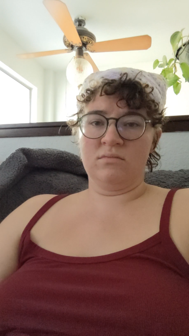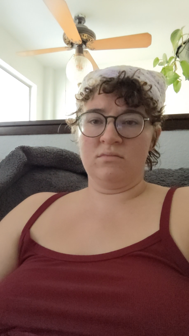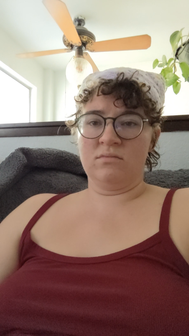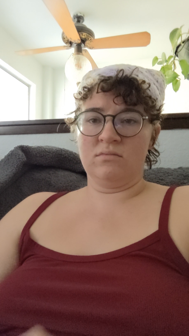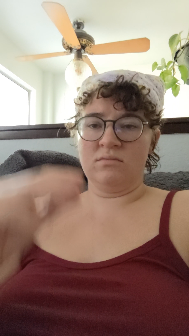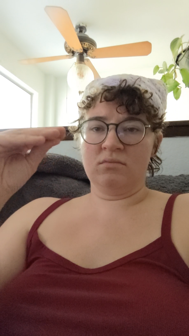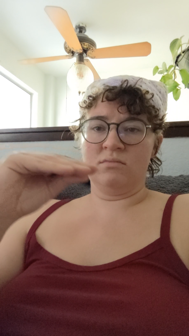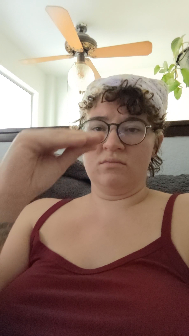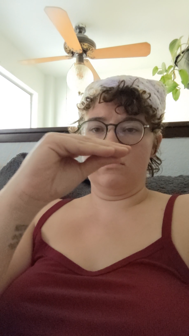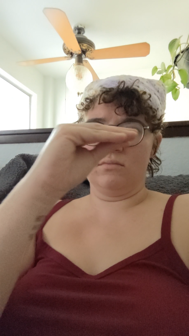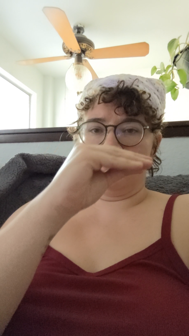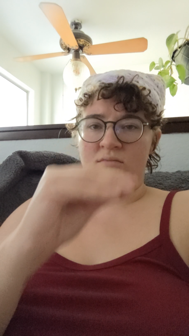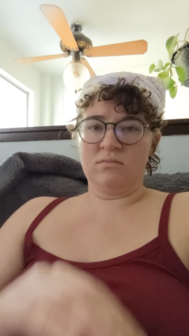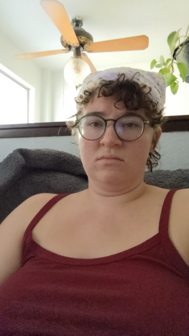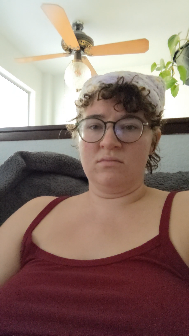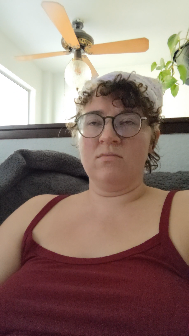dinosaur